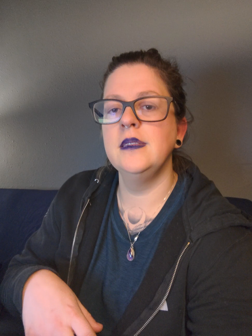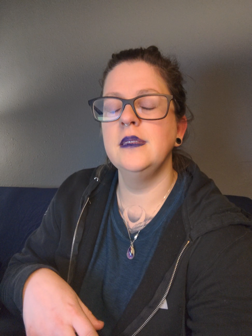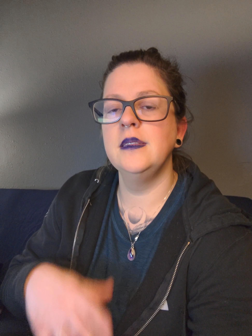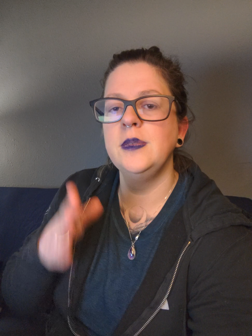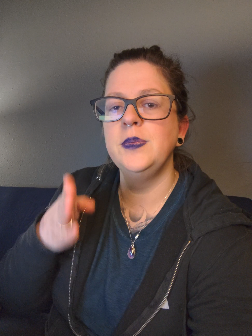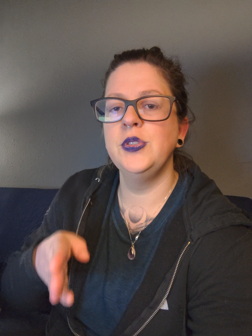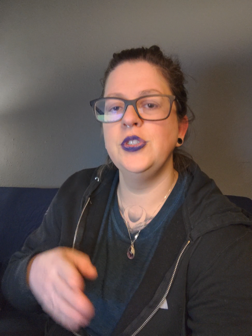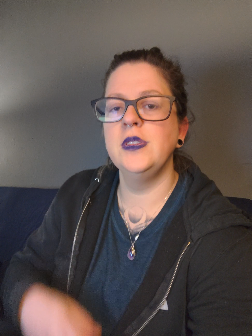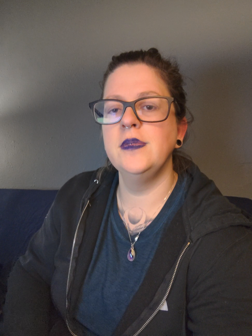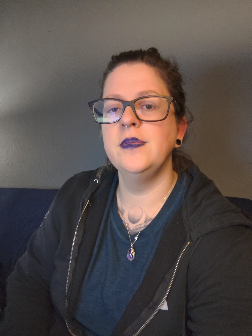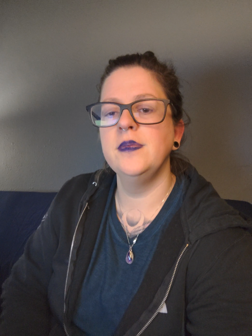person